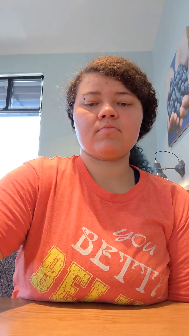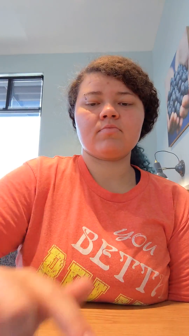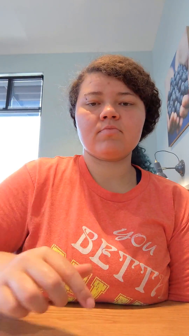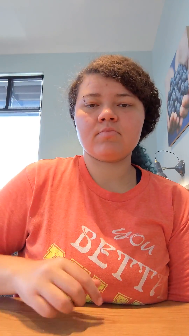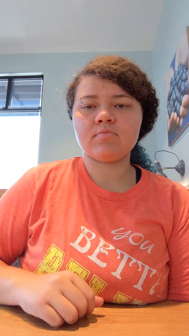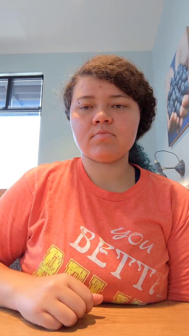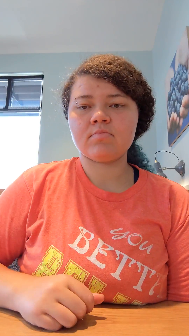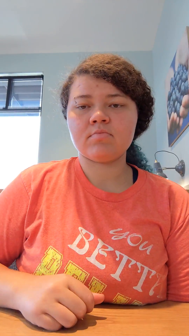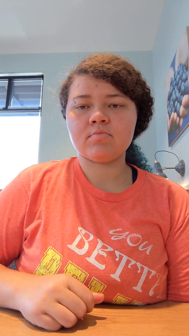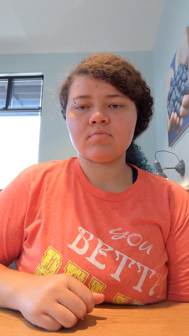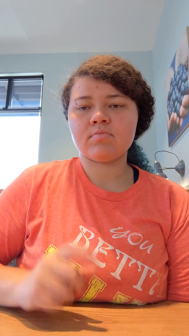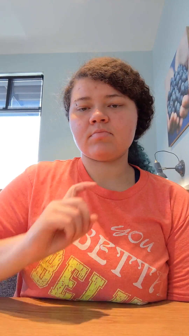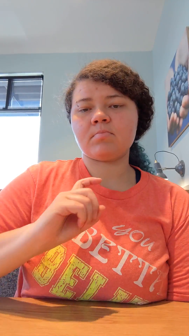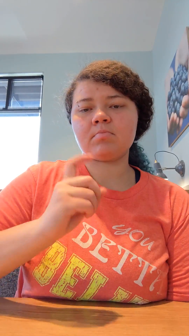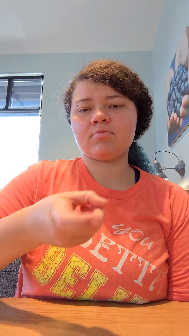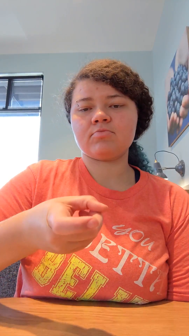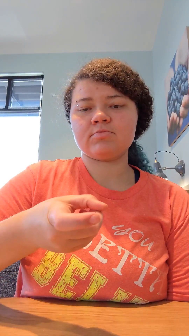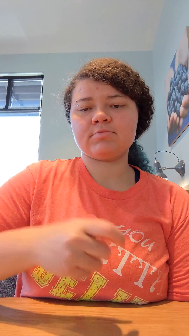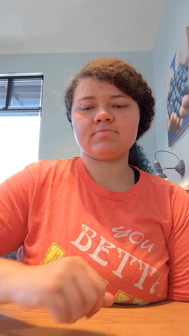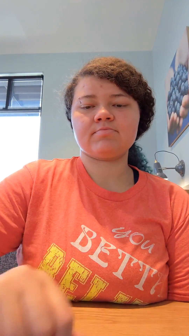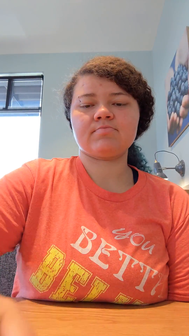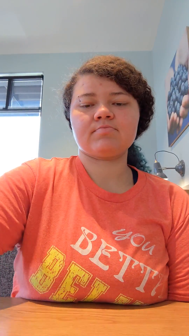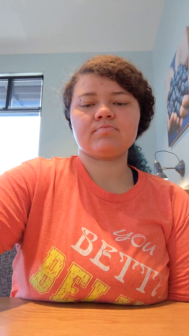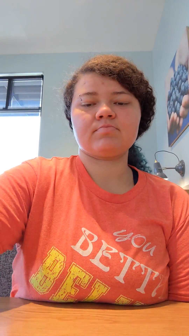present